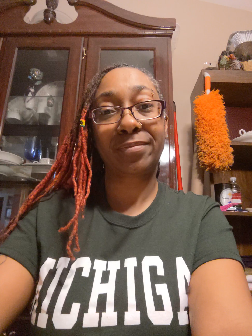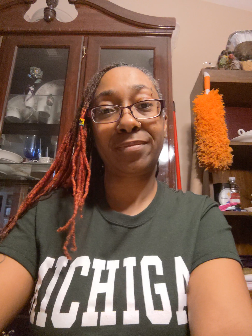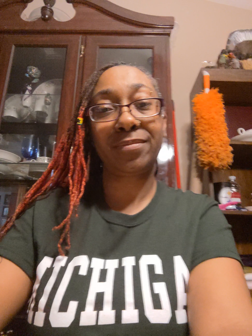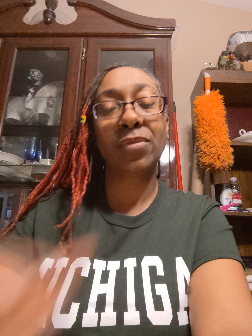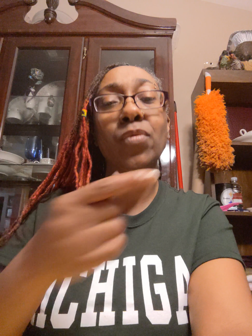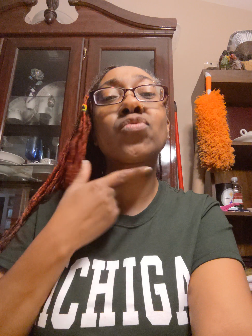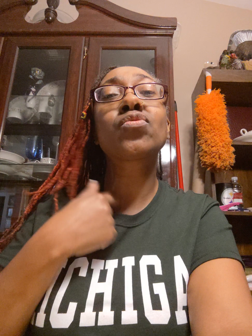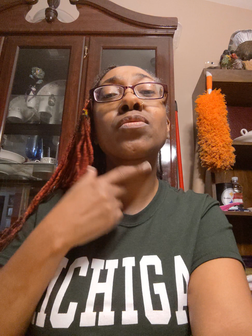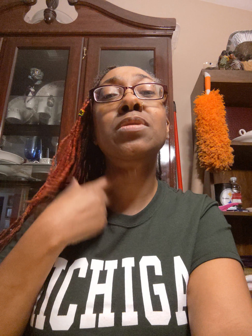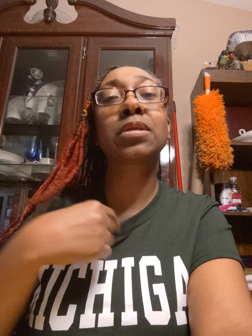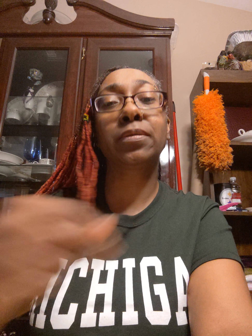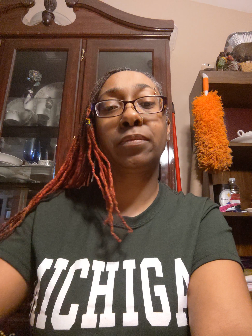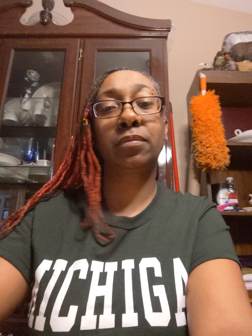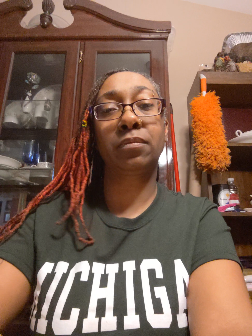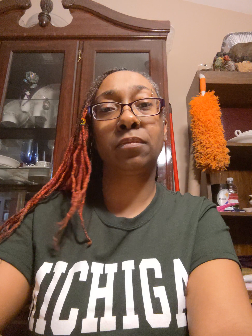thirsty